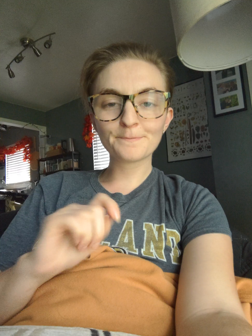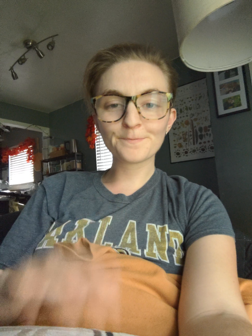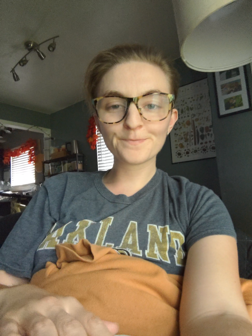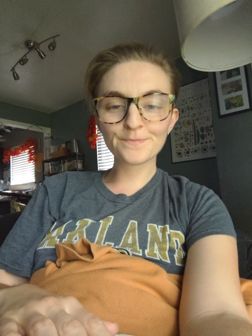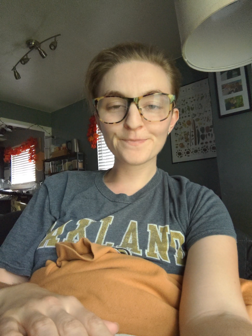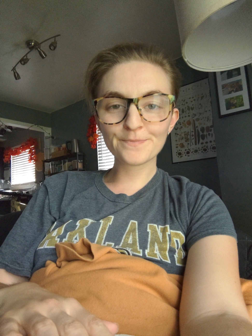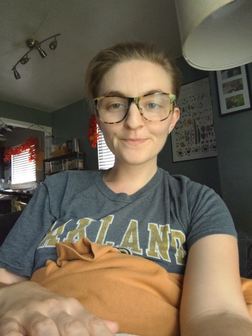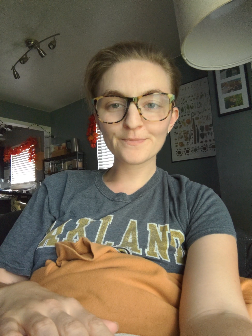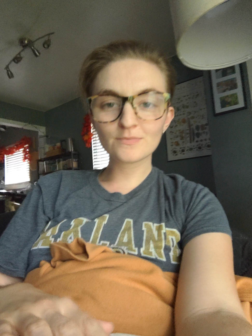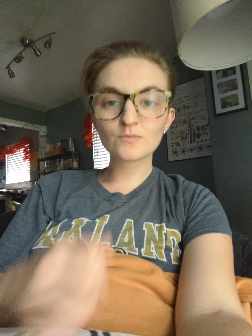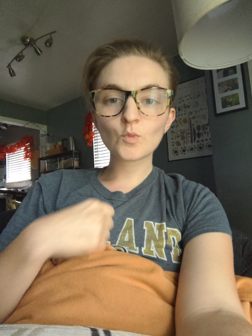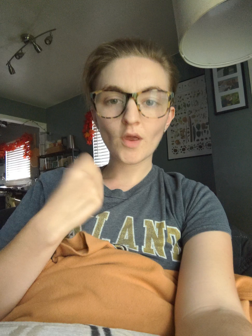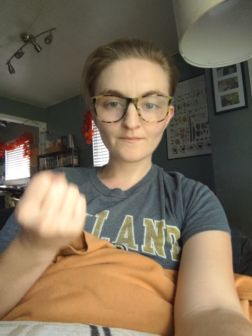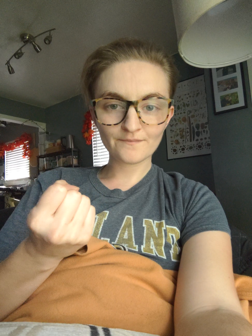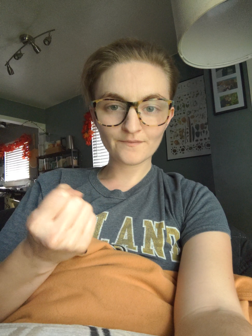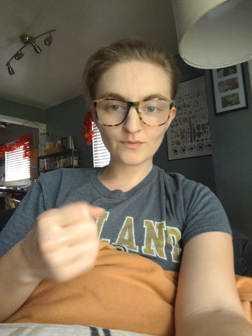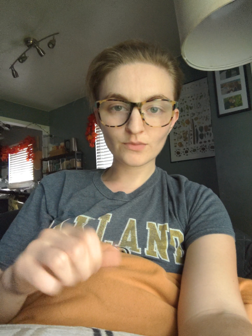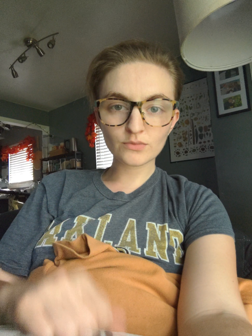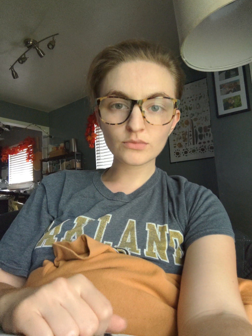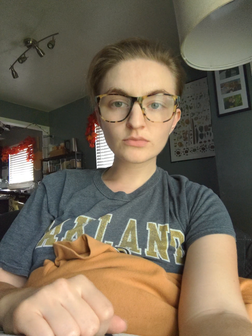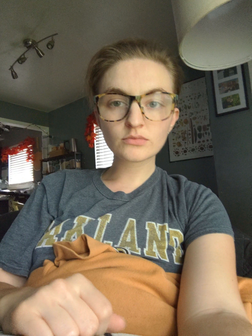drive